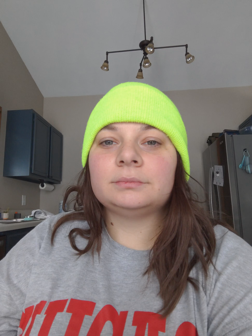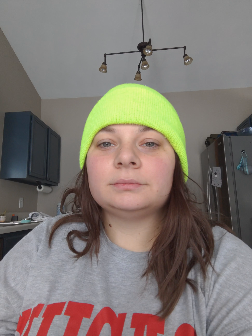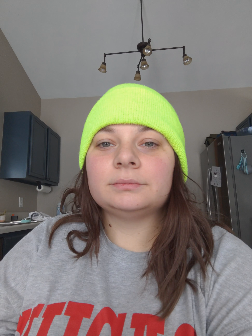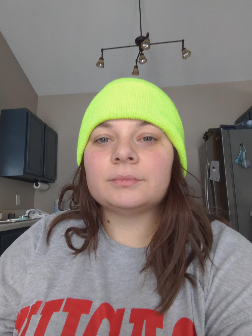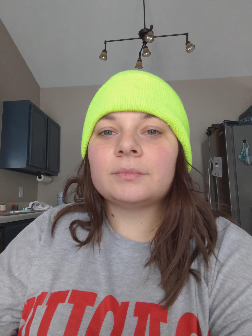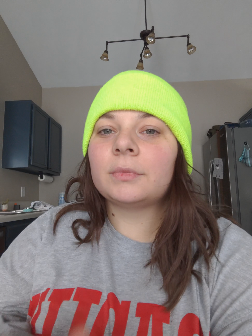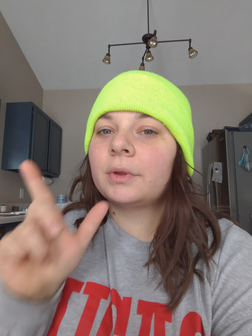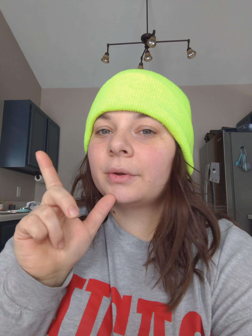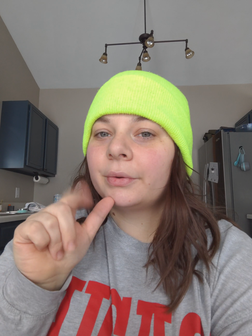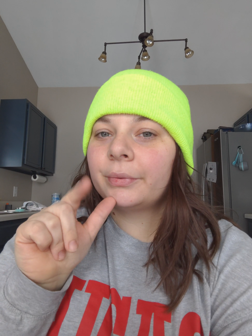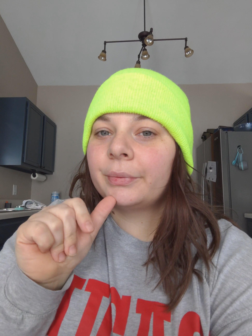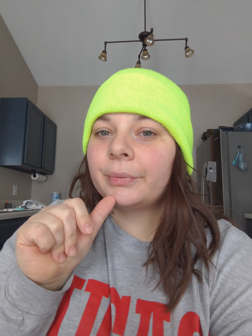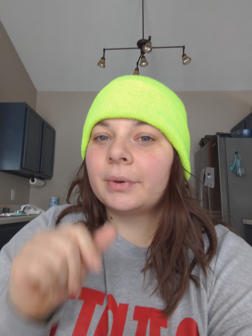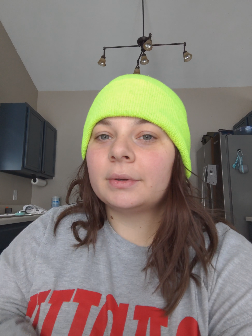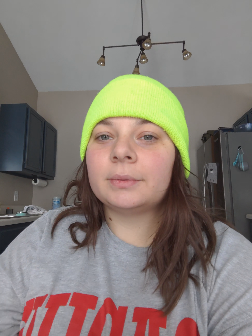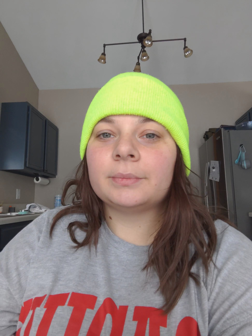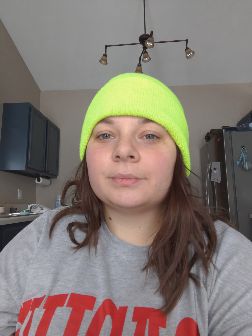who